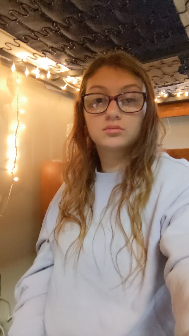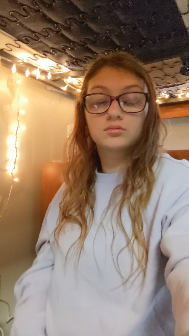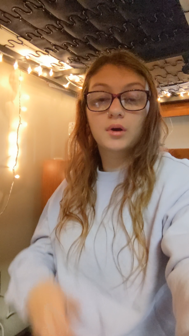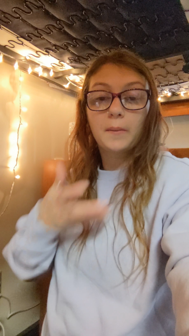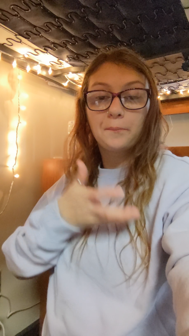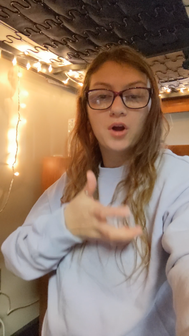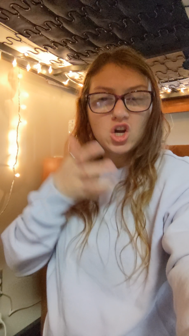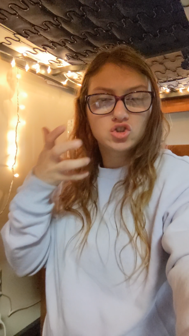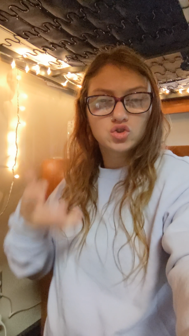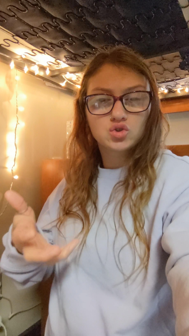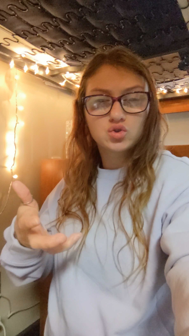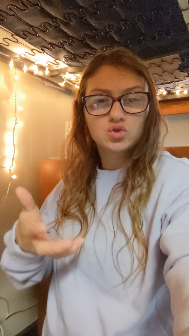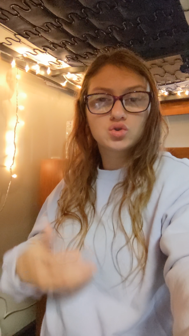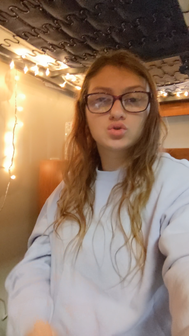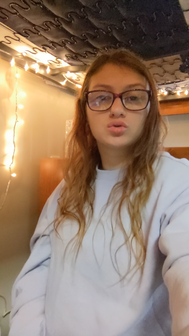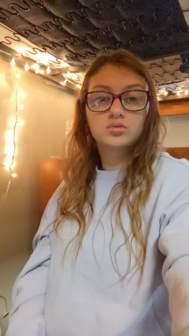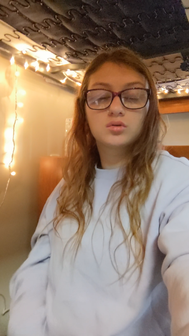much